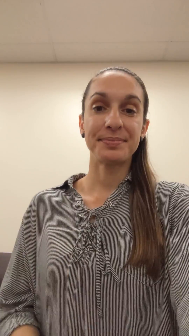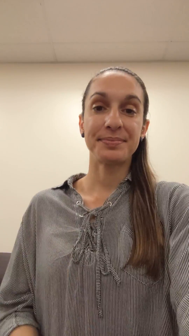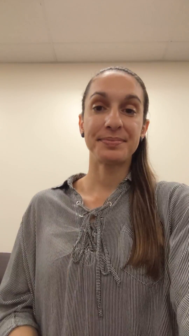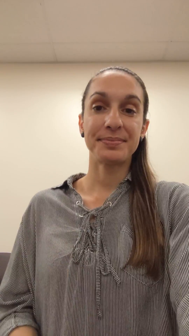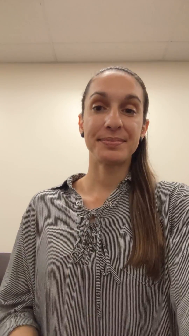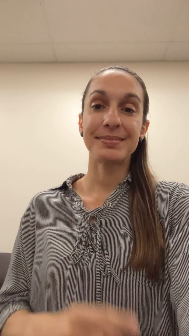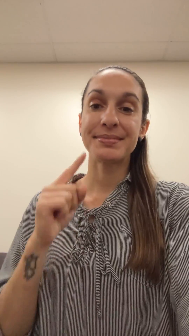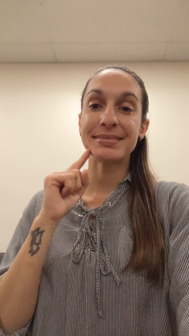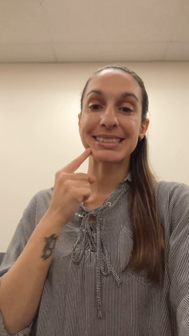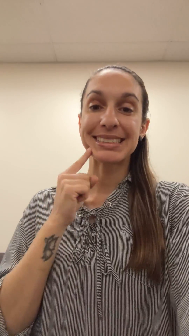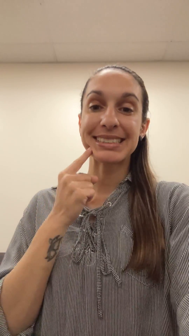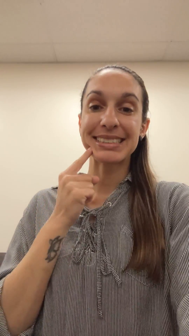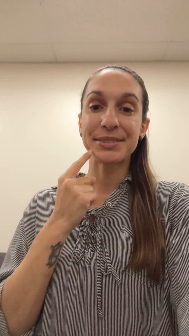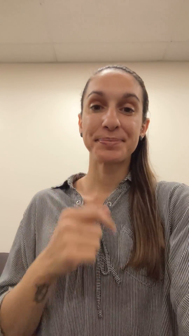candy